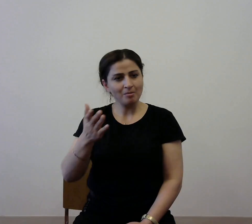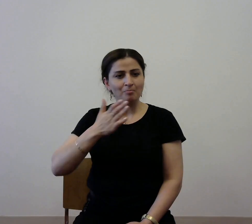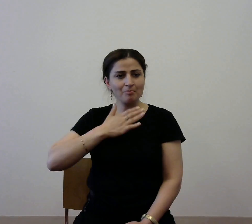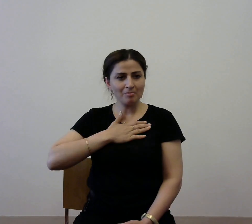mən